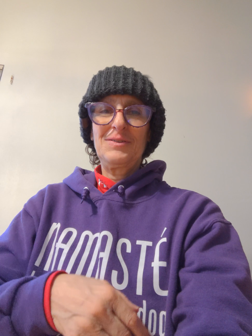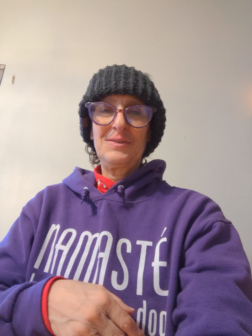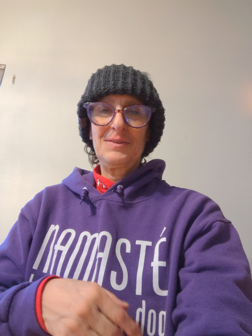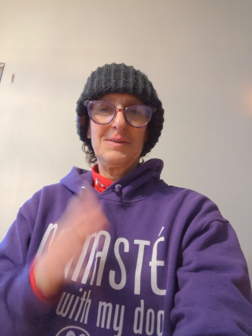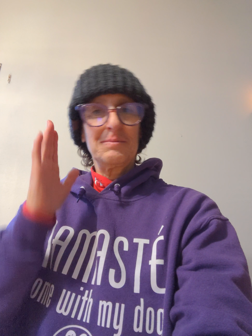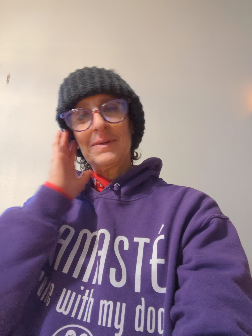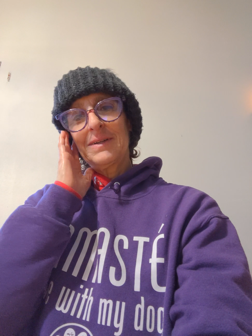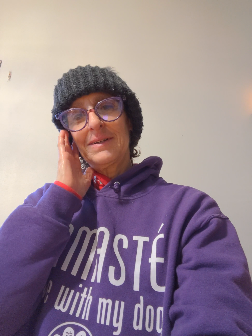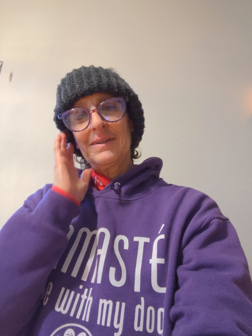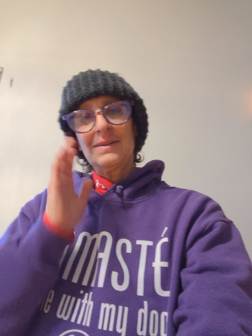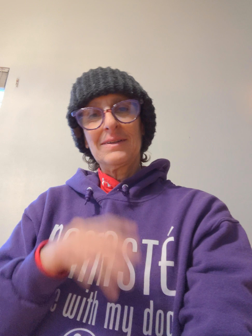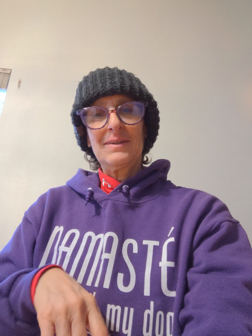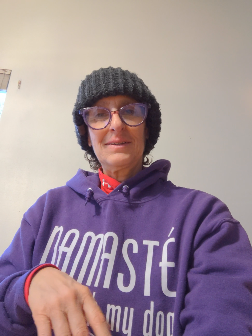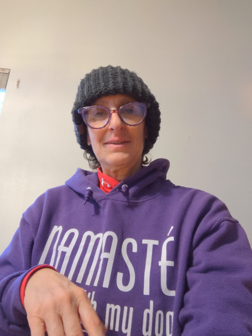bed